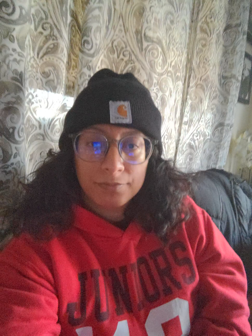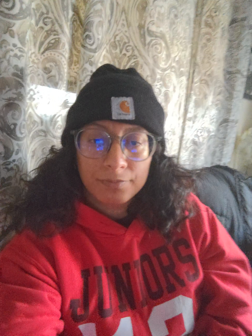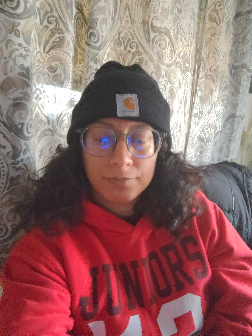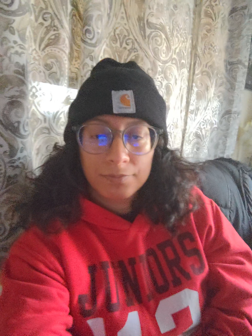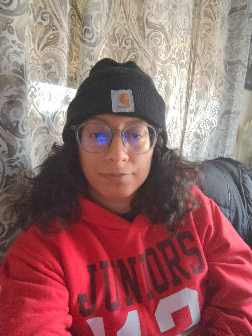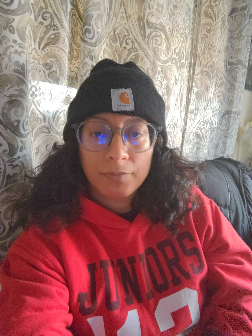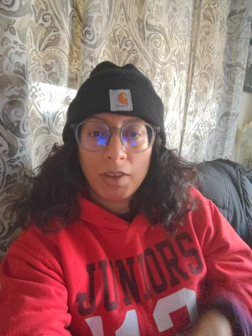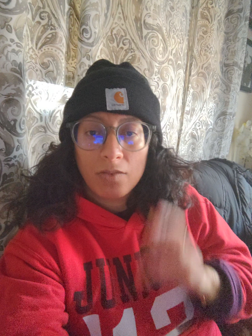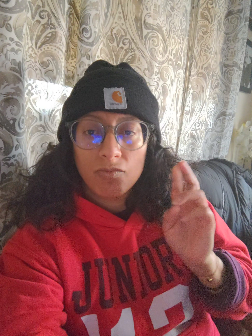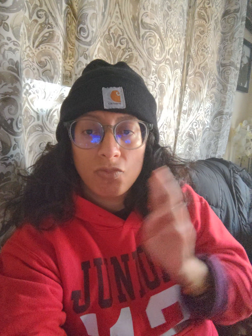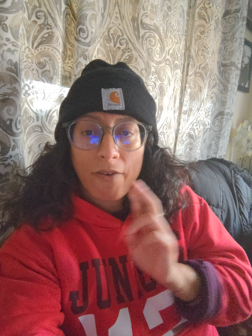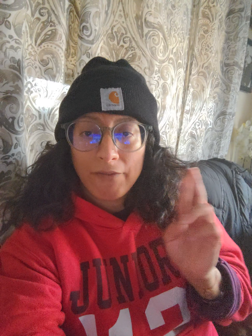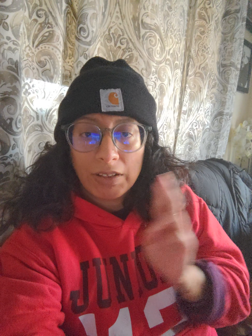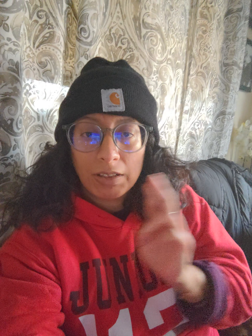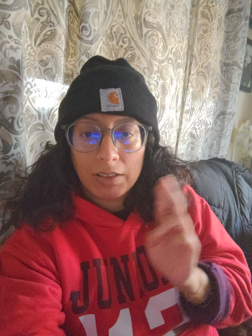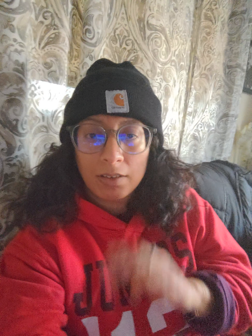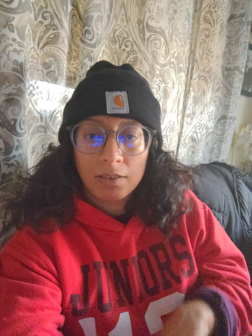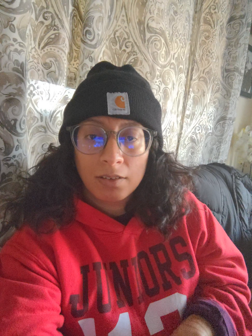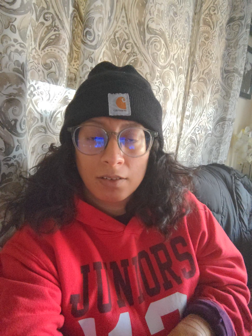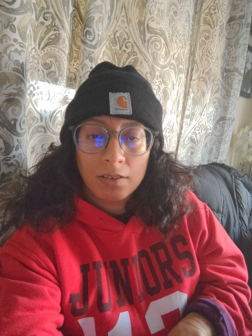refrigerator